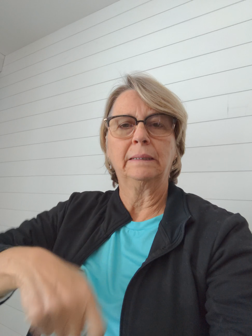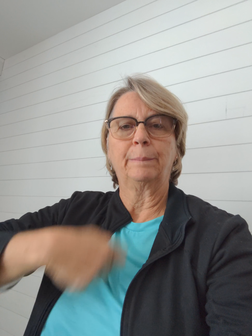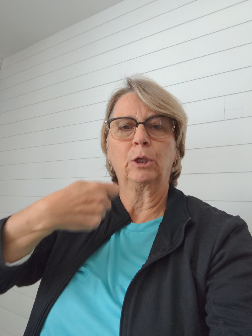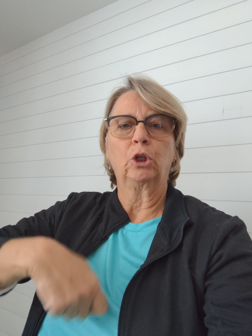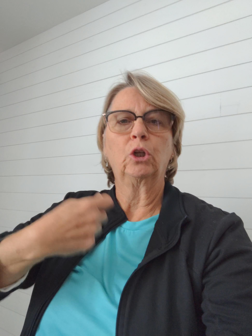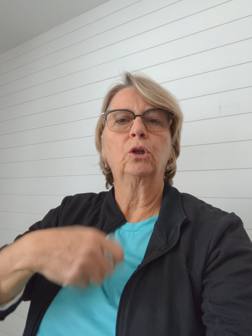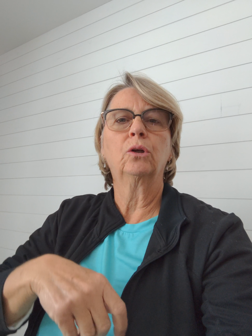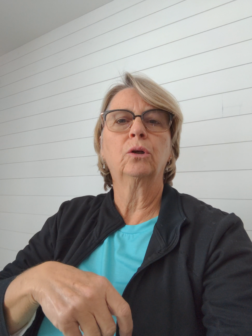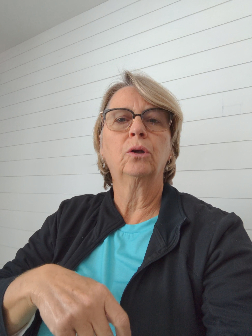zipper